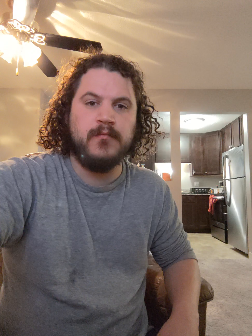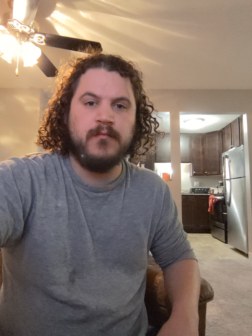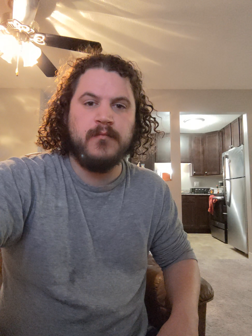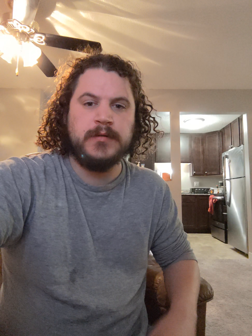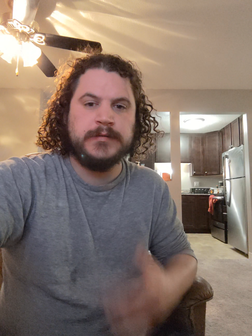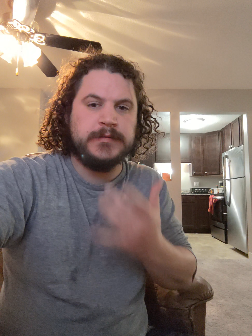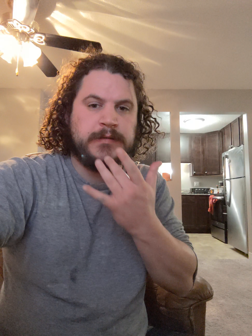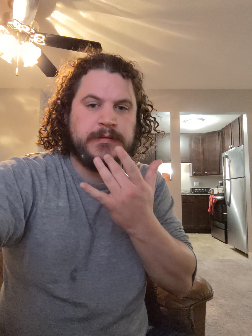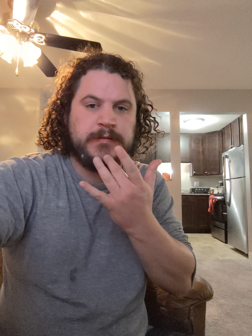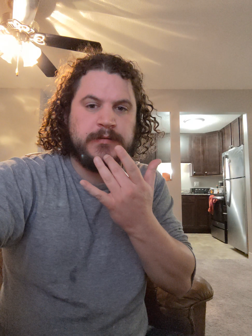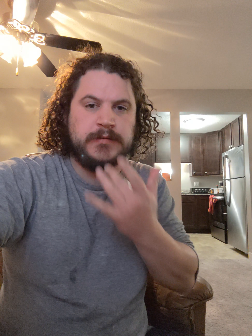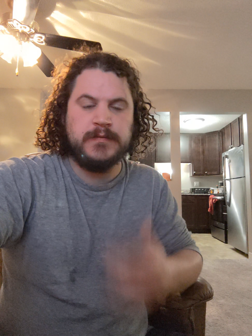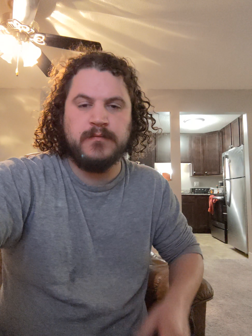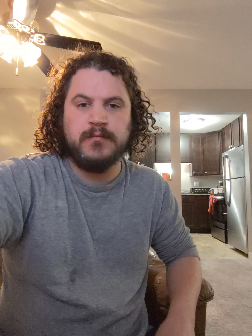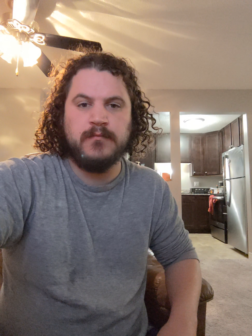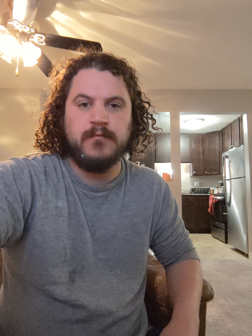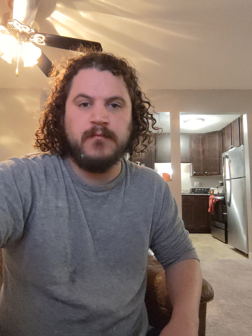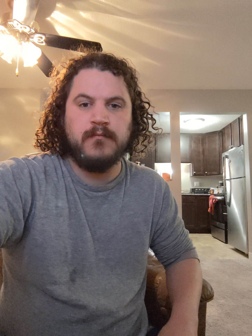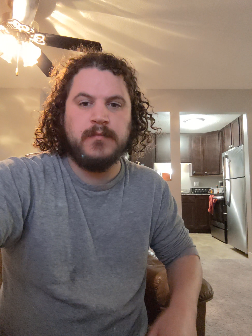taste